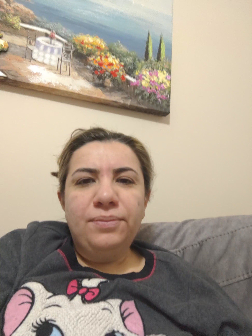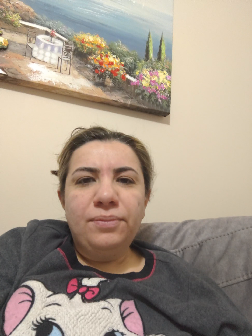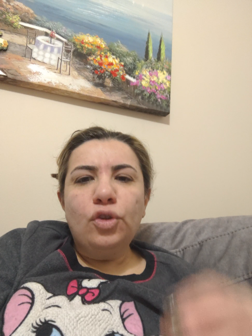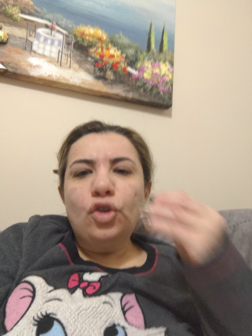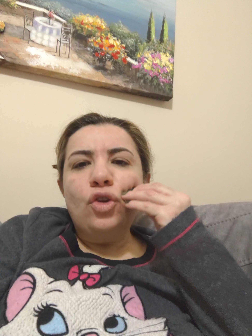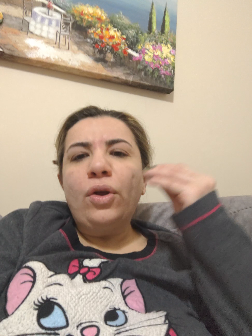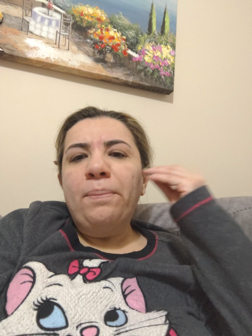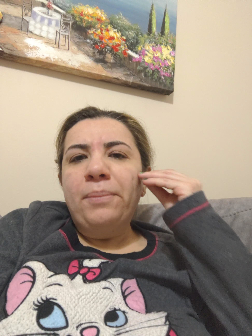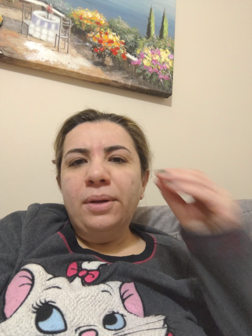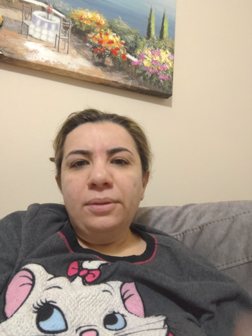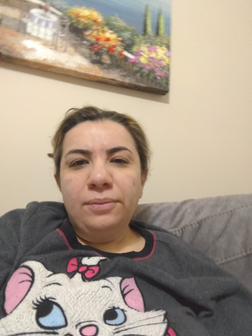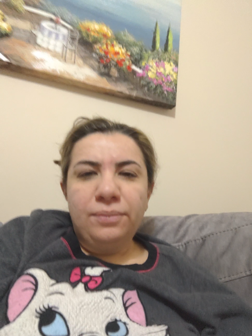home